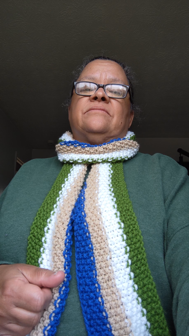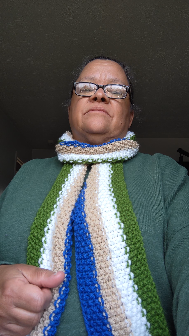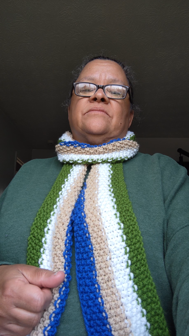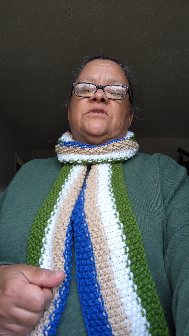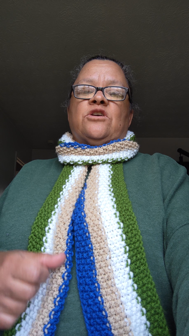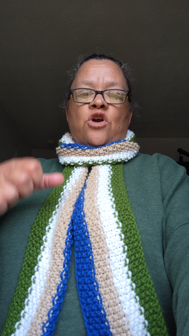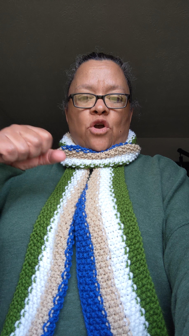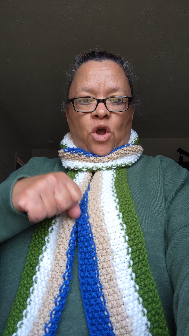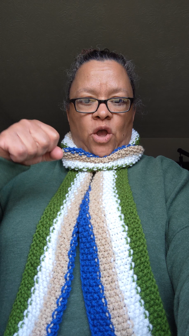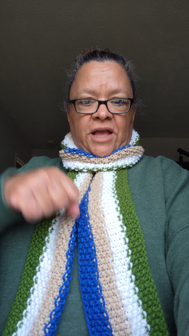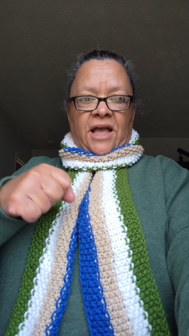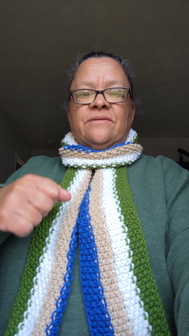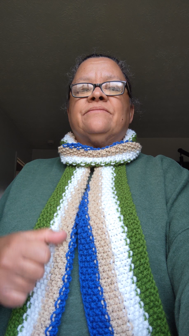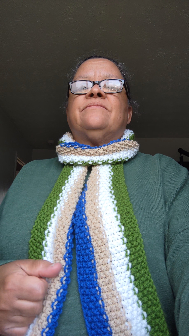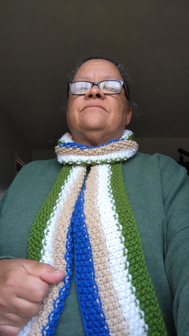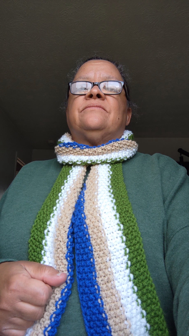rock